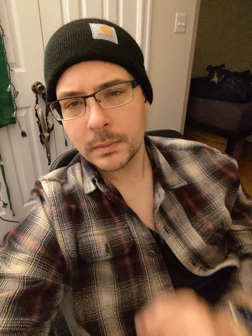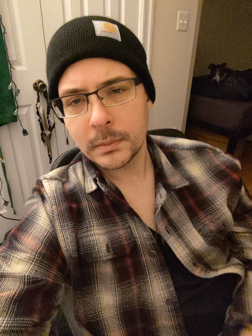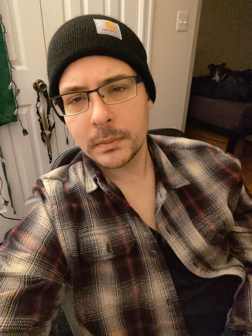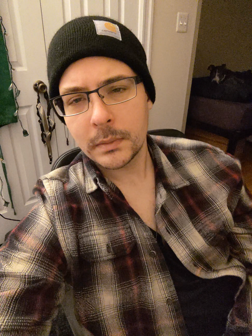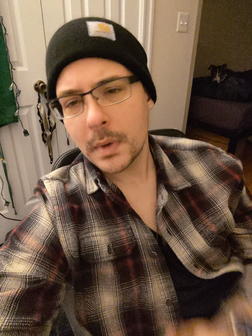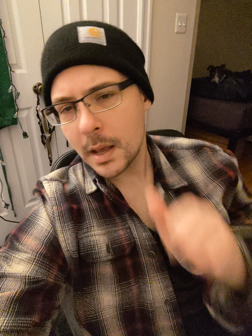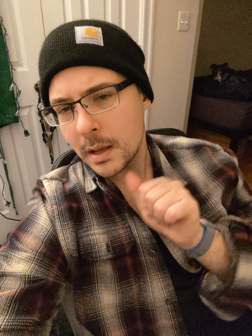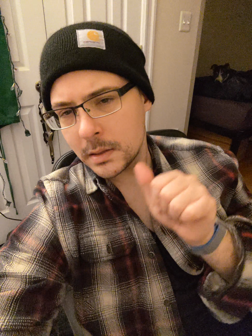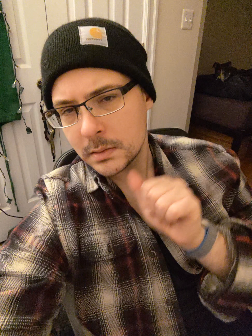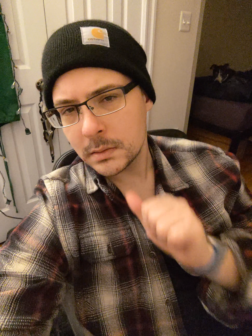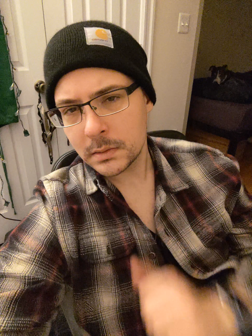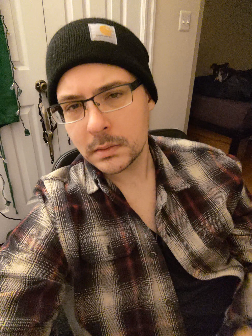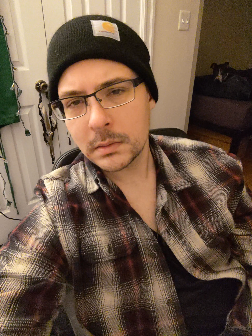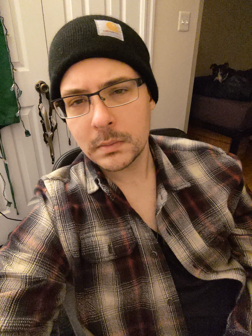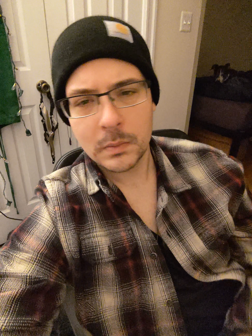aunt